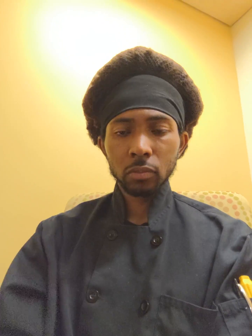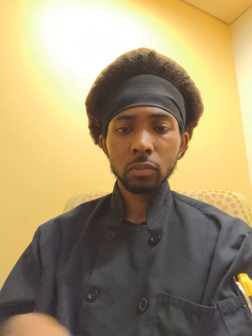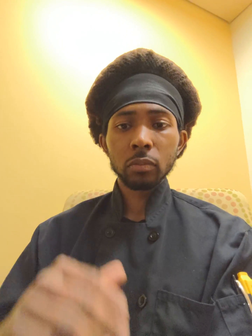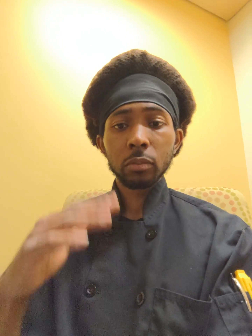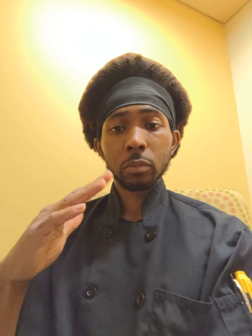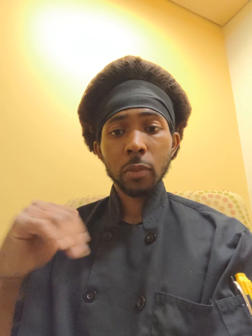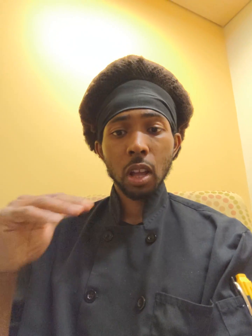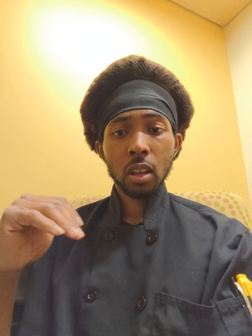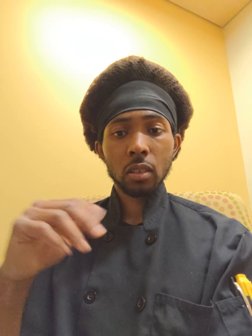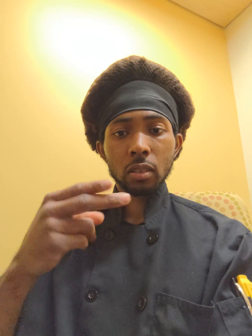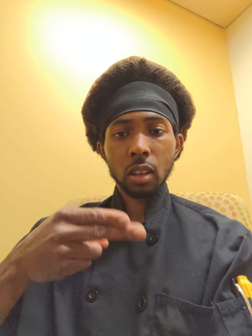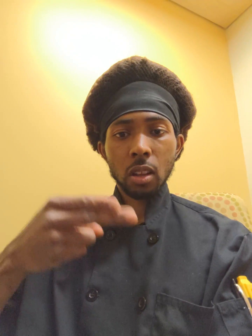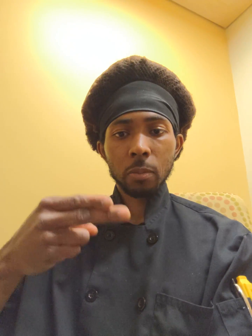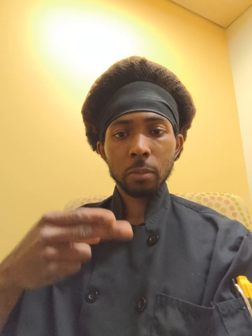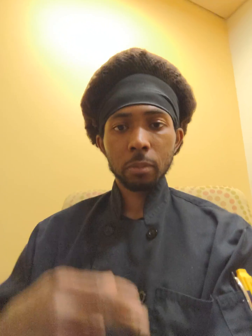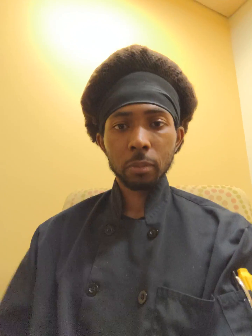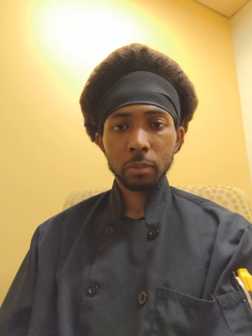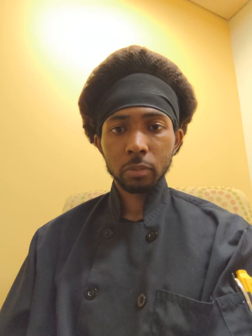pet's name